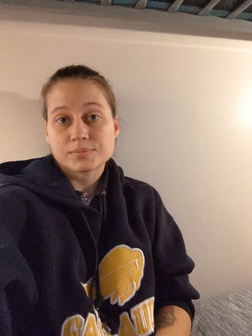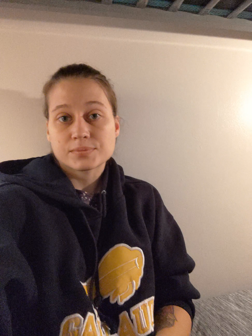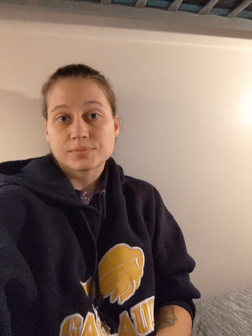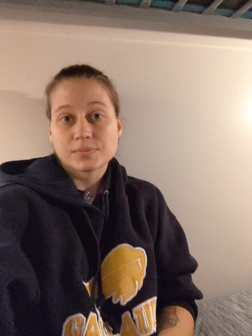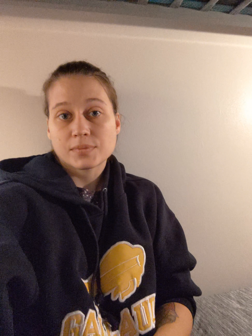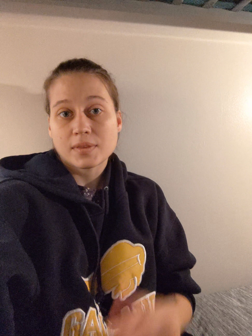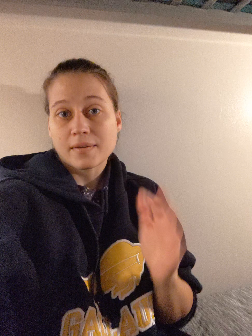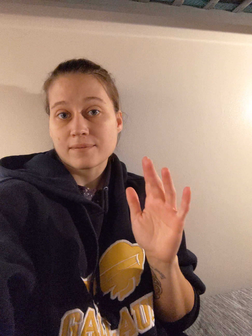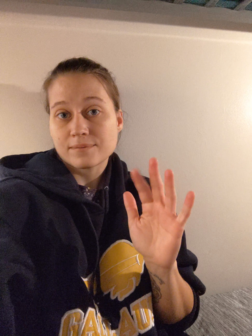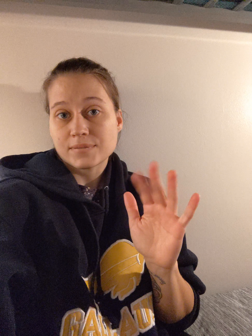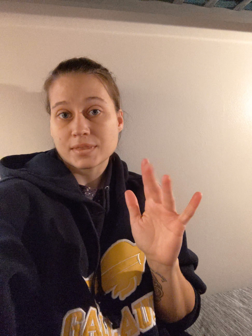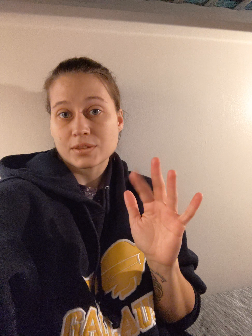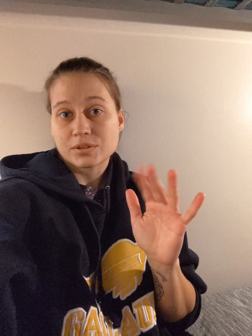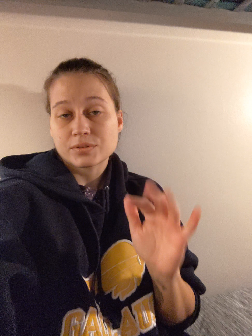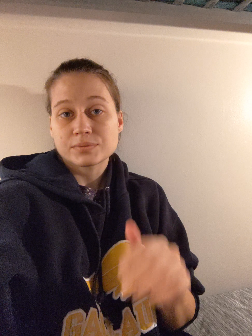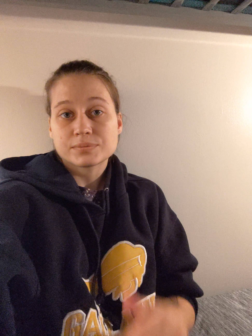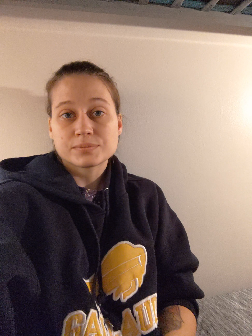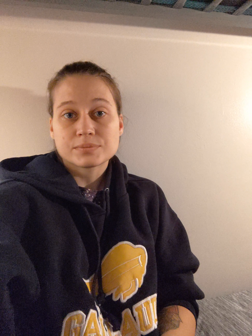finger